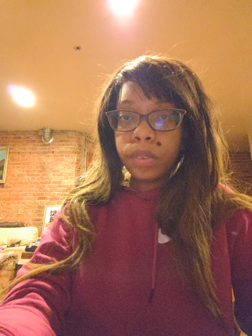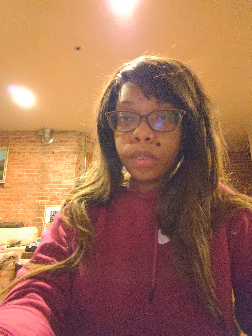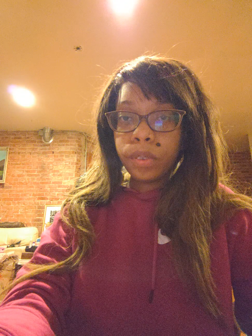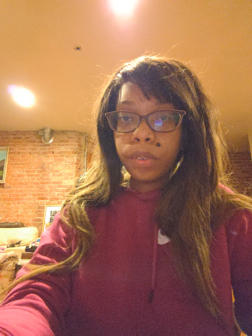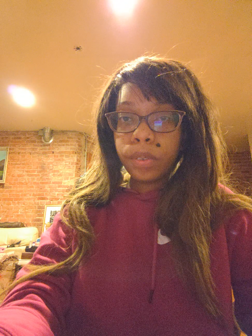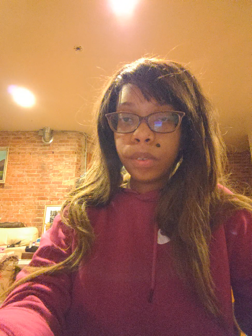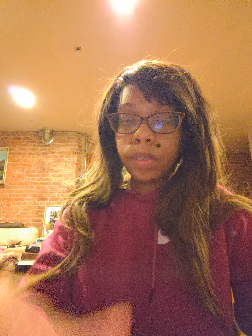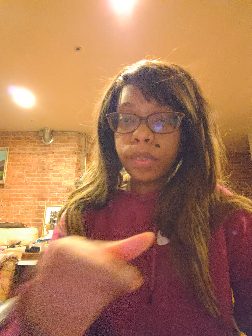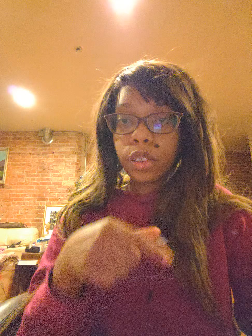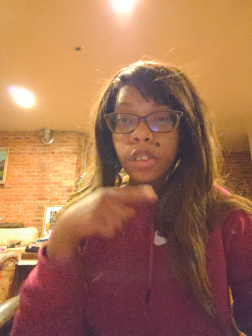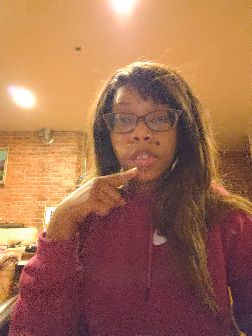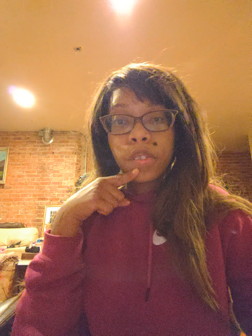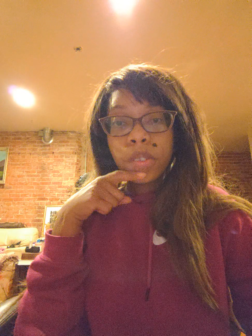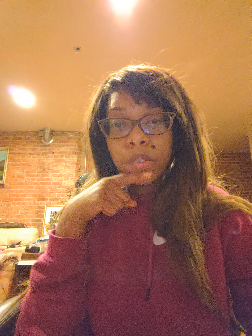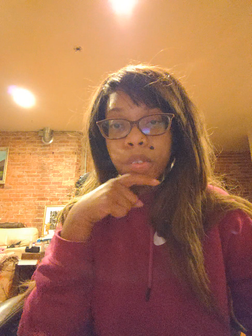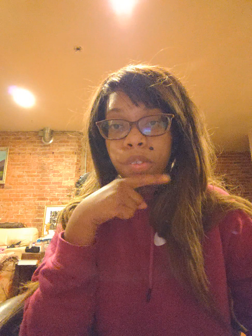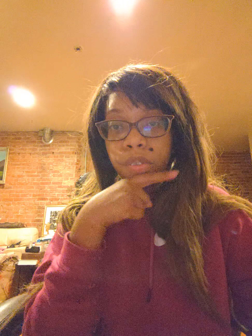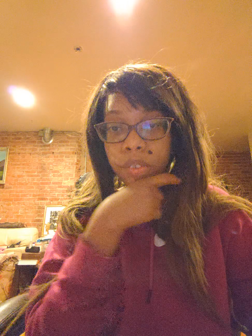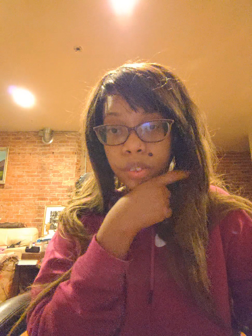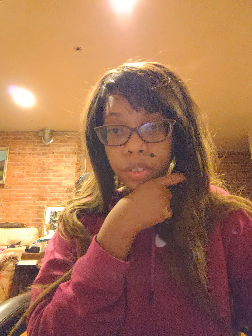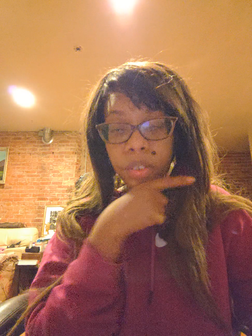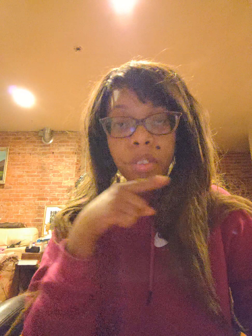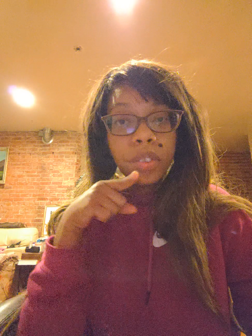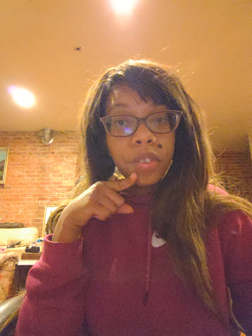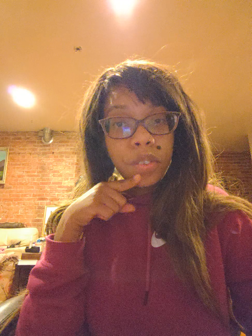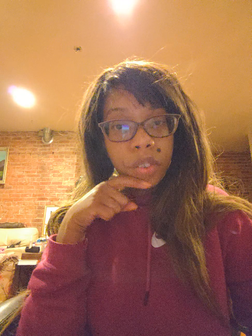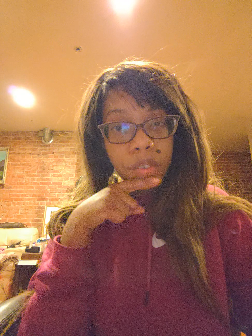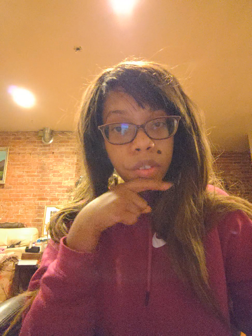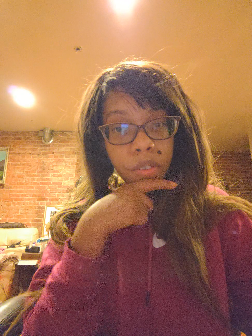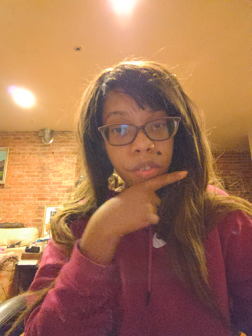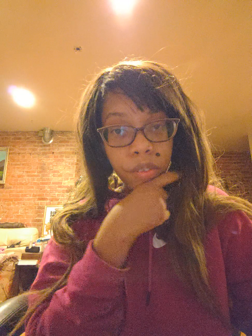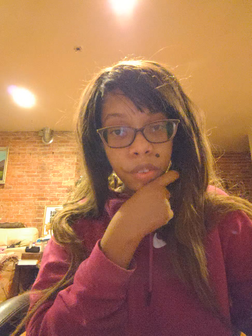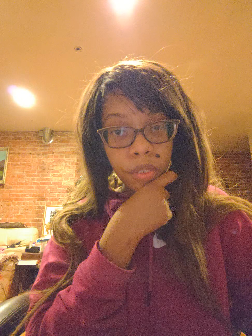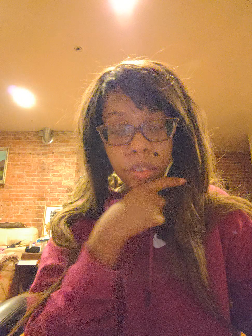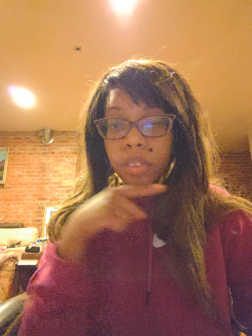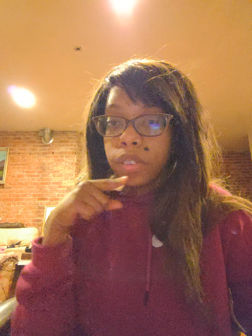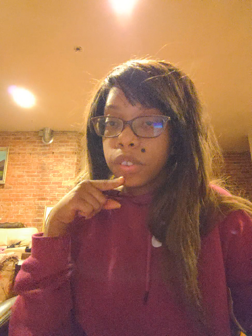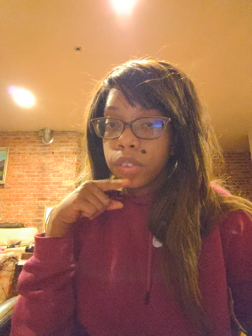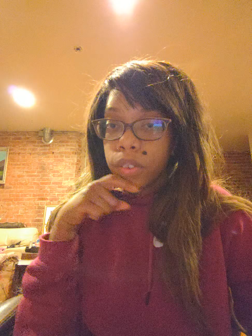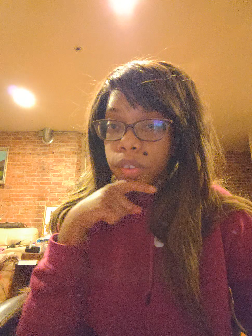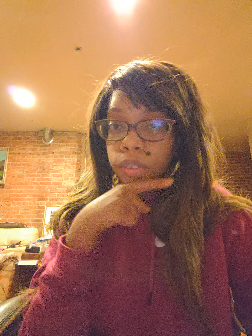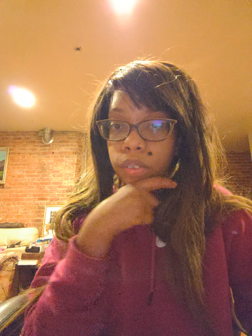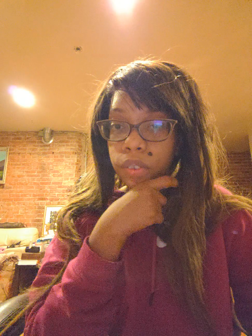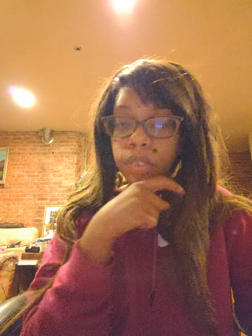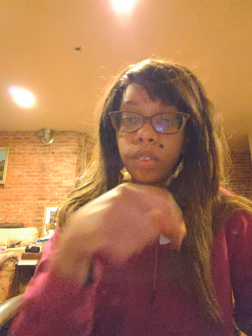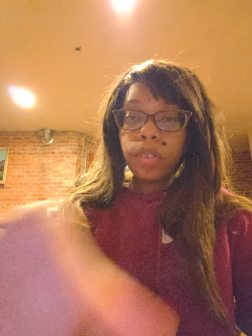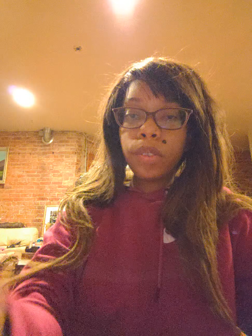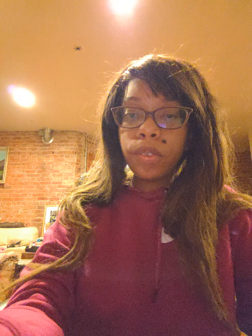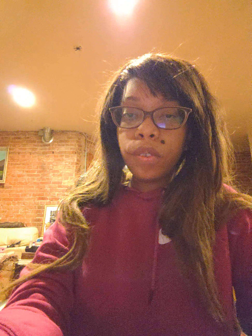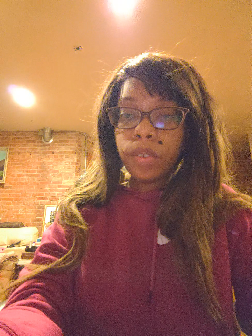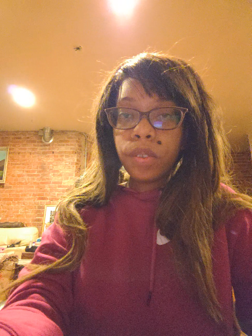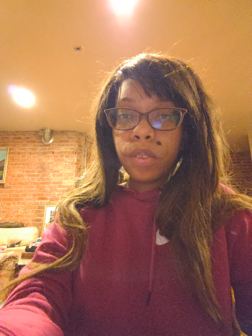cereal